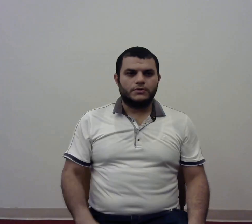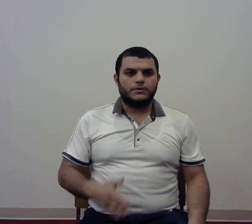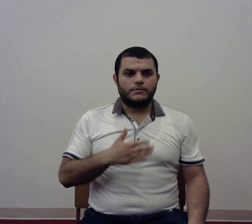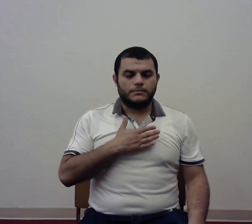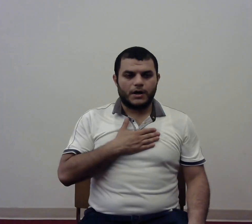mən